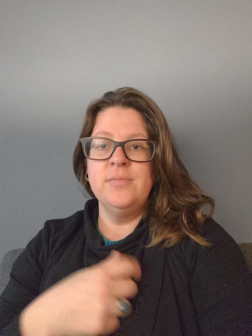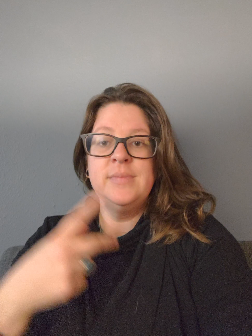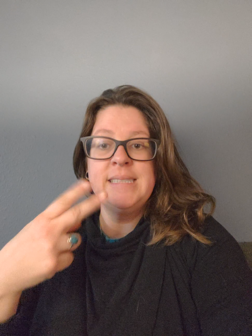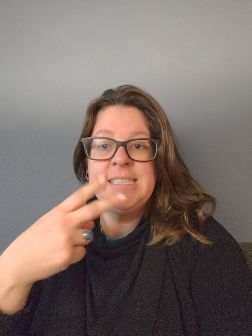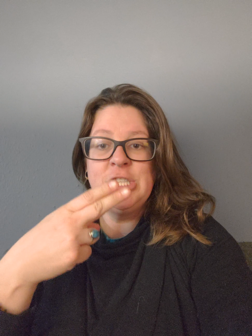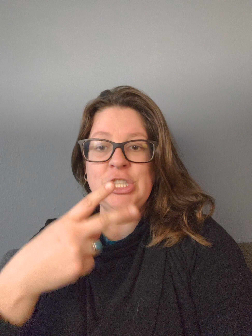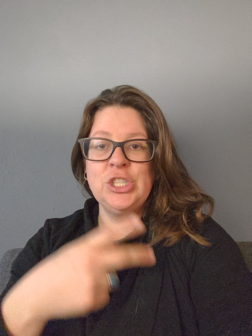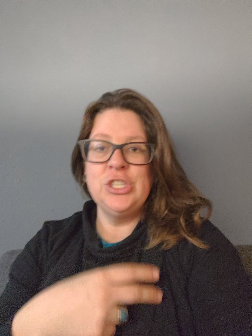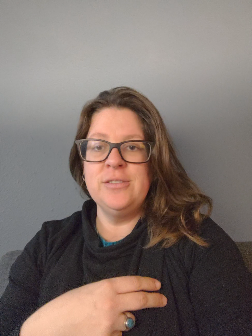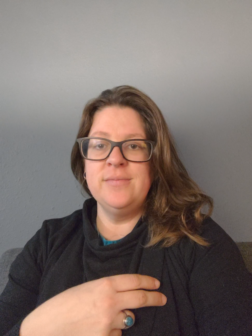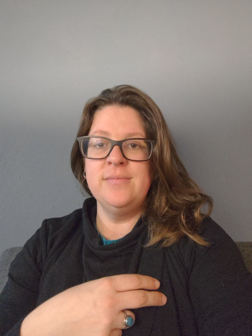scissors